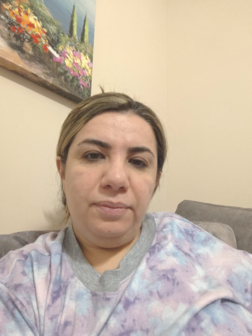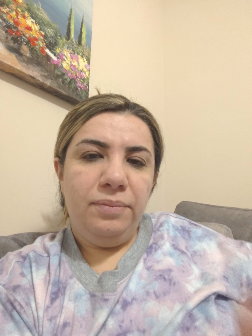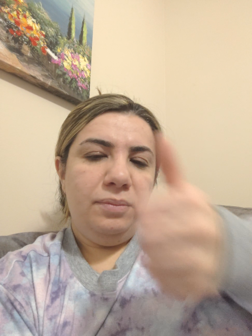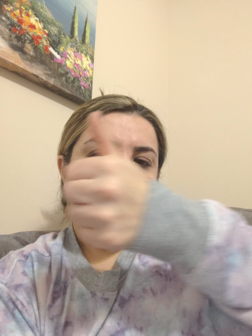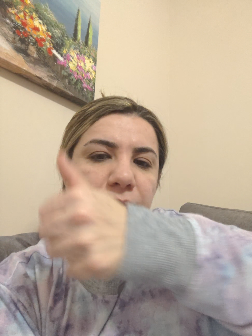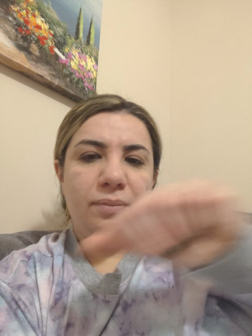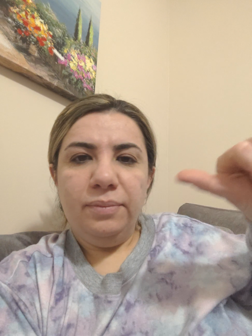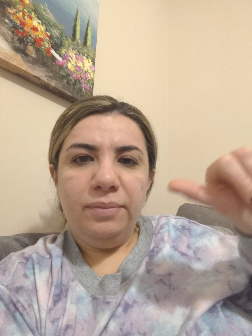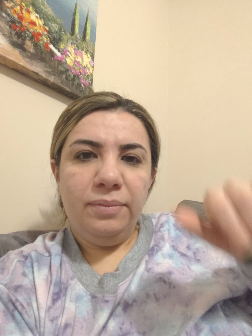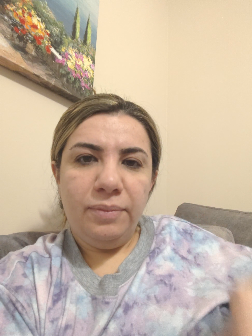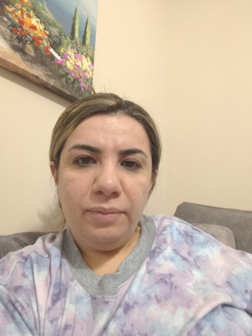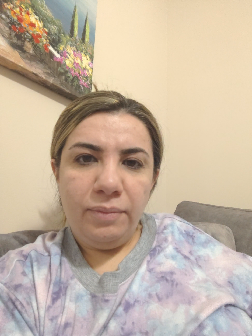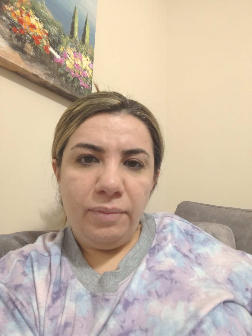any